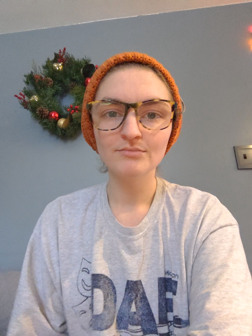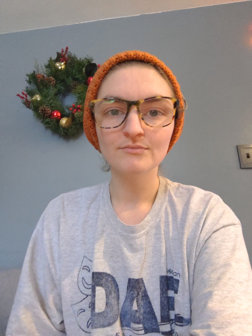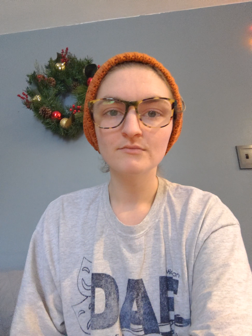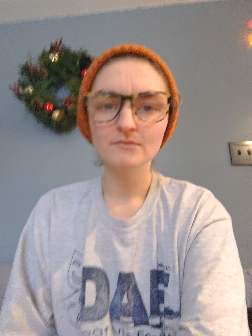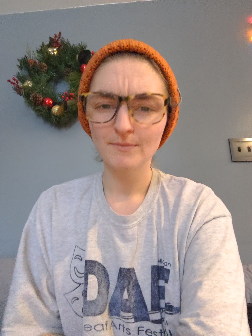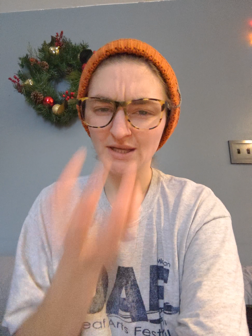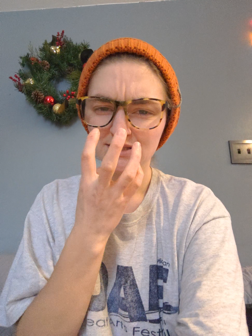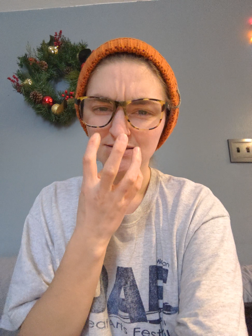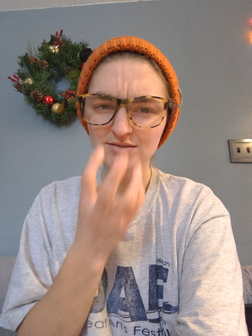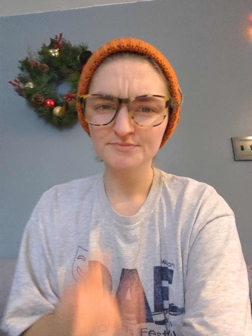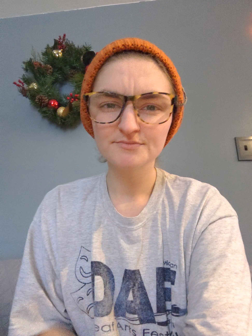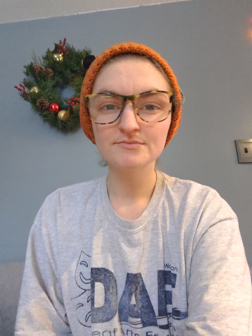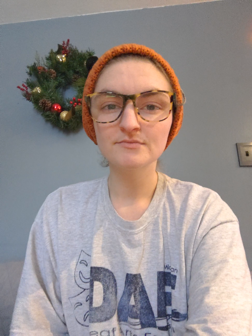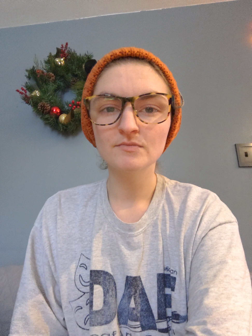mad